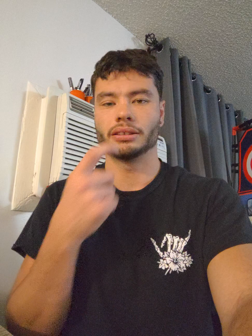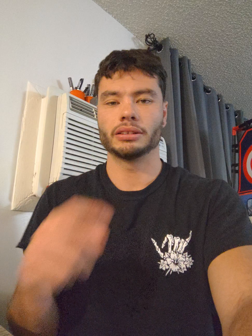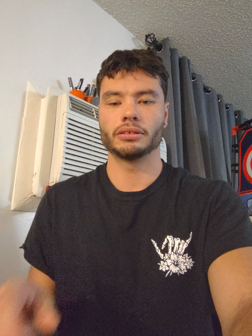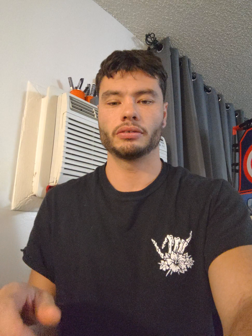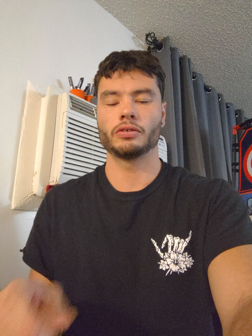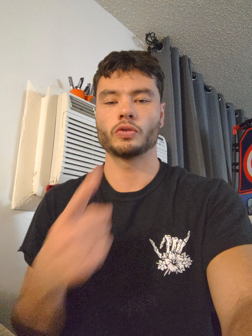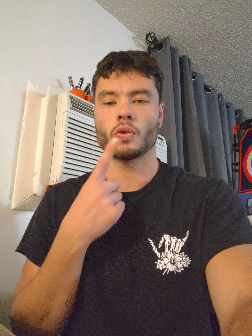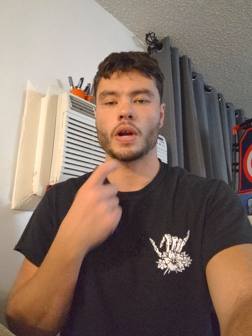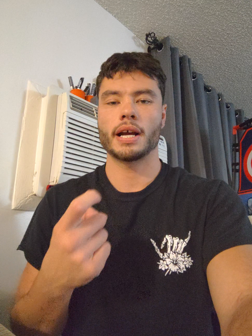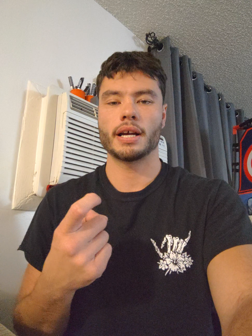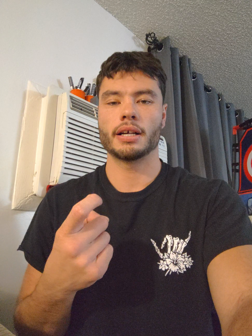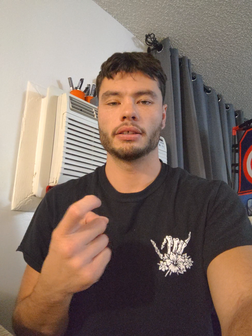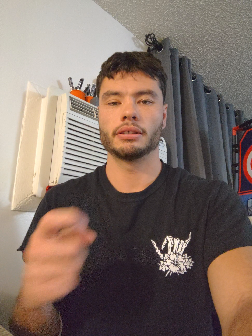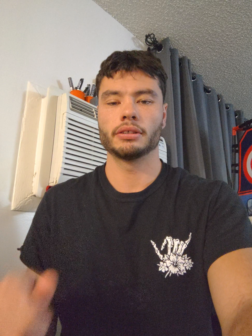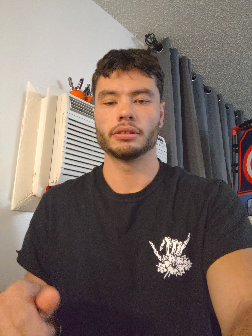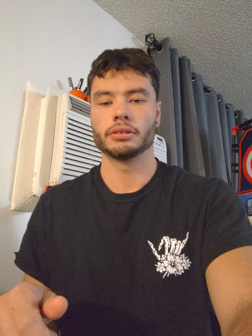red